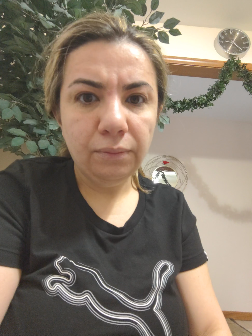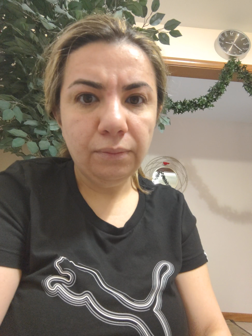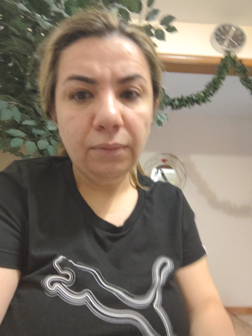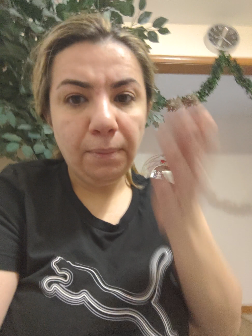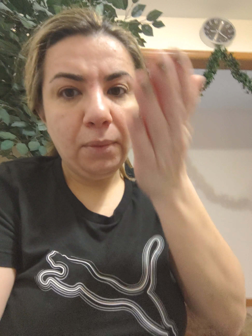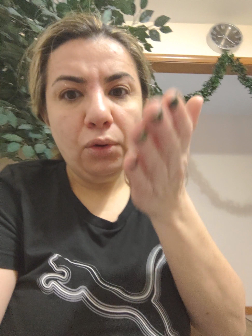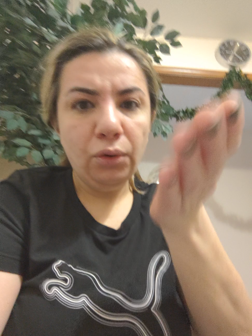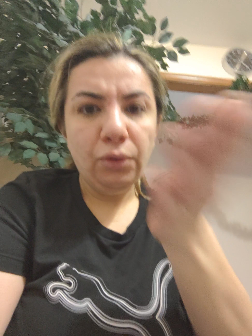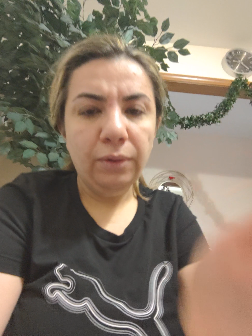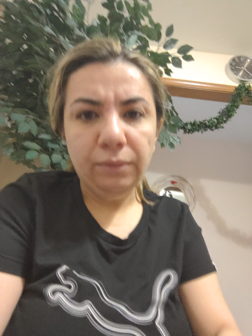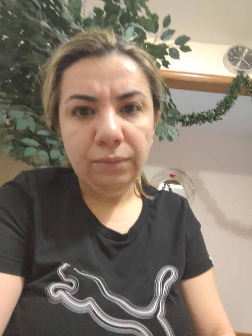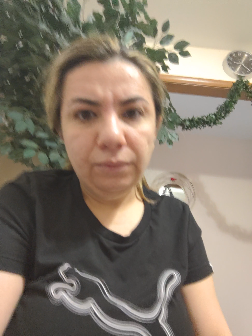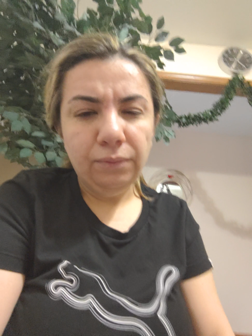boat